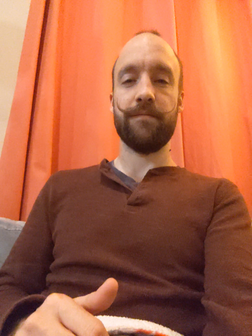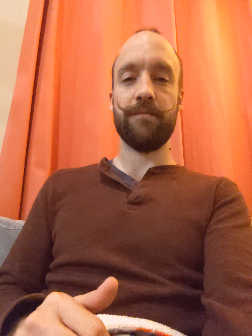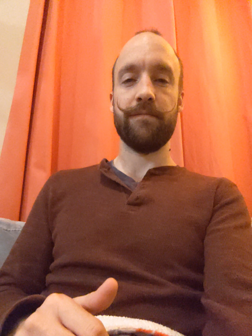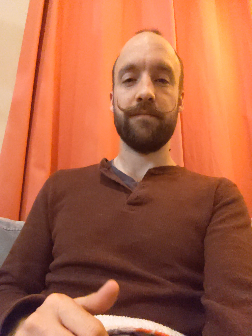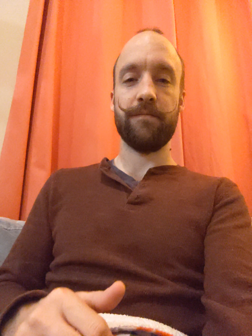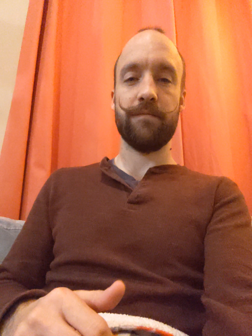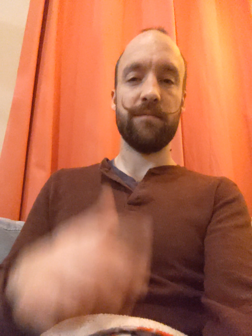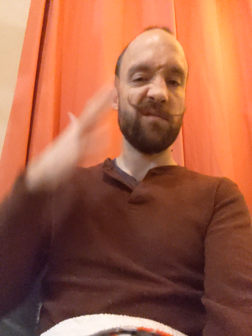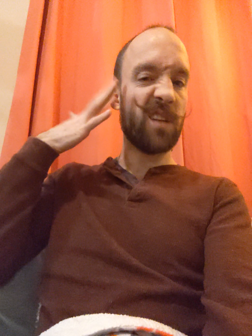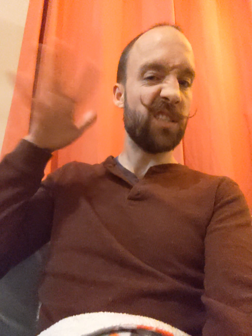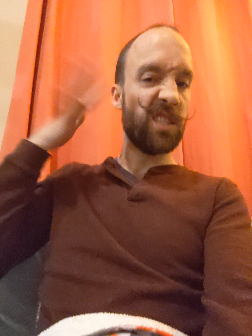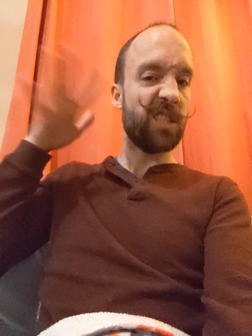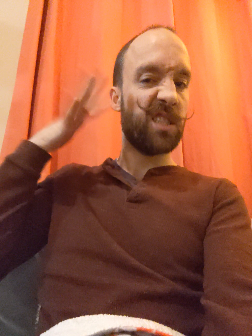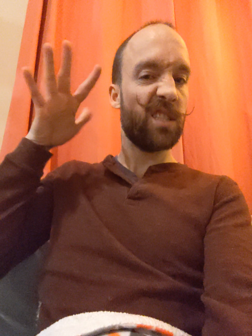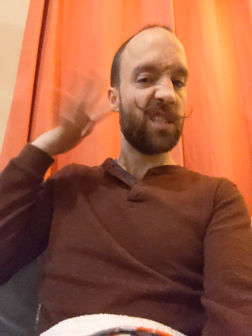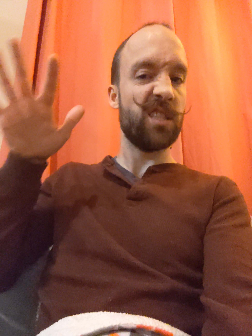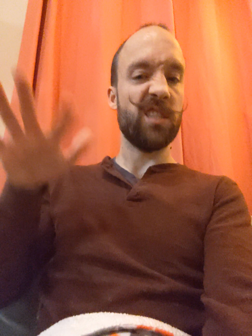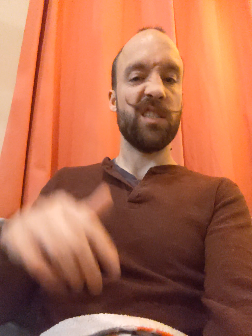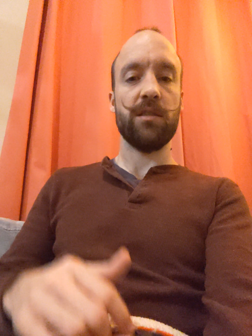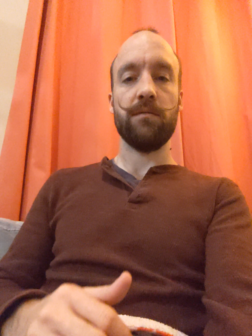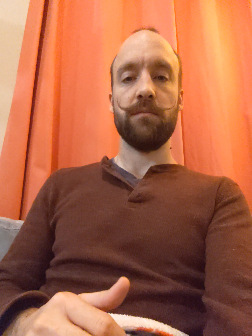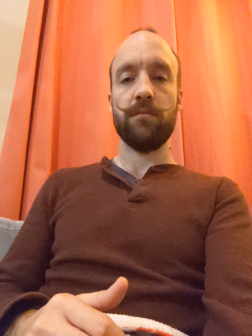noisy